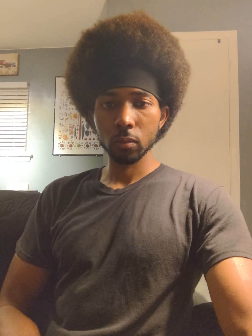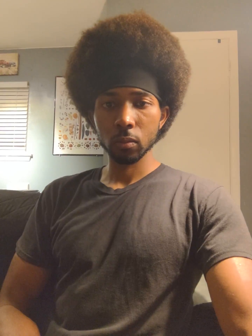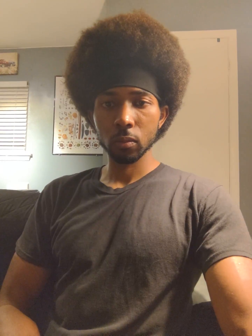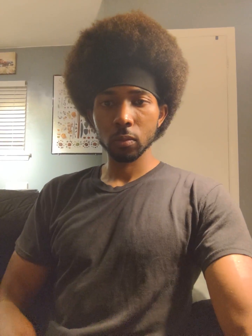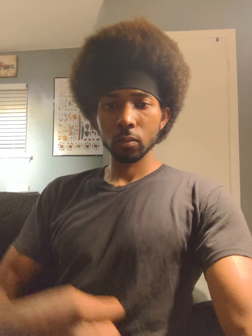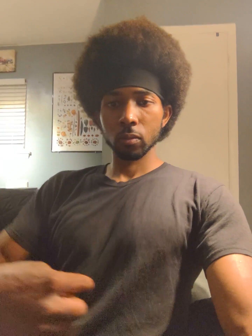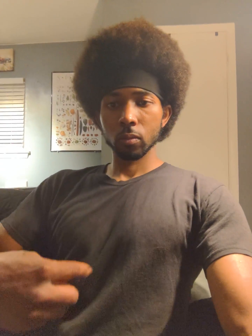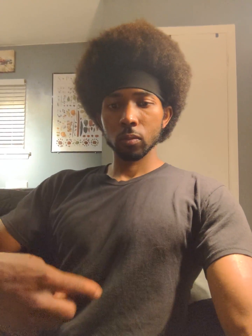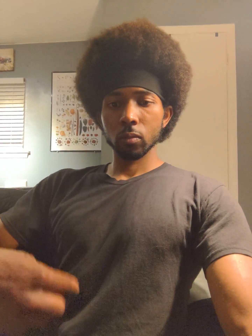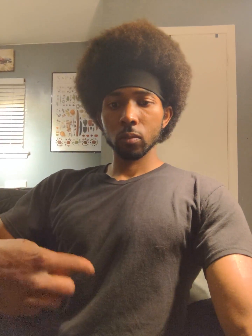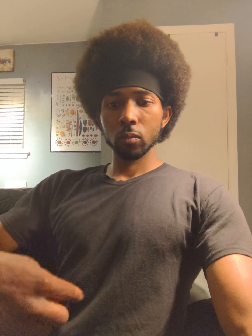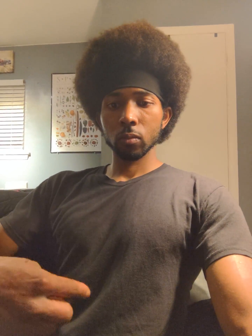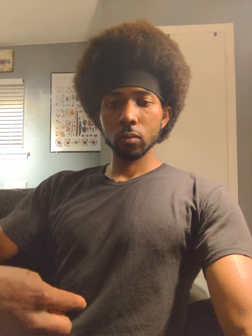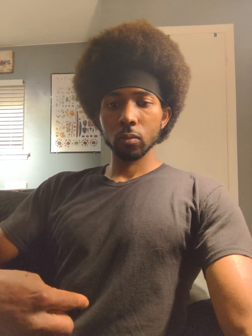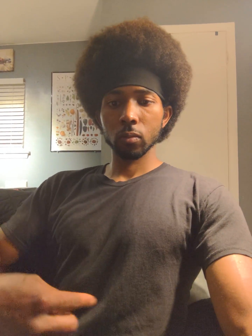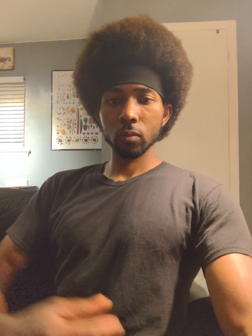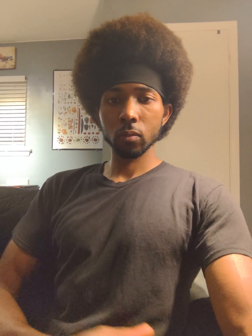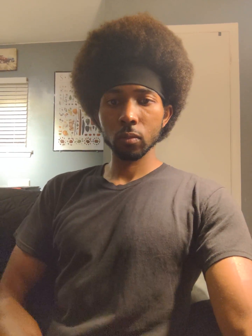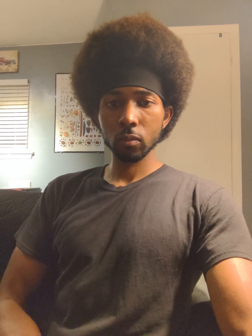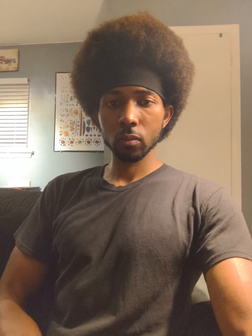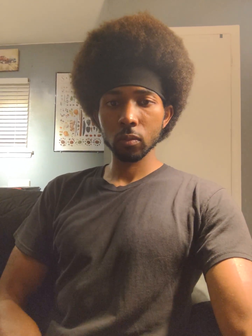belly button